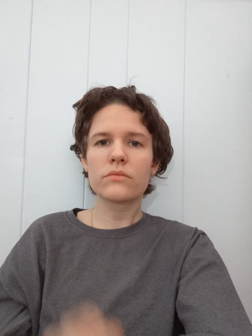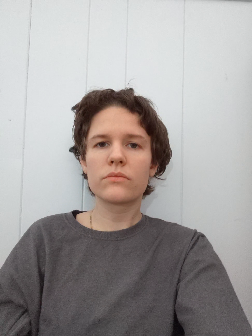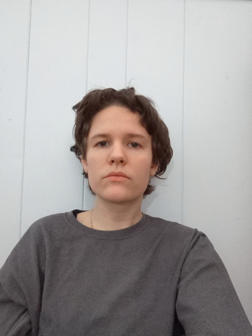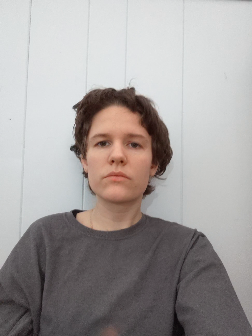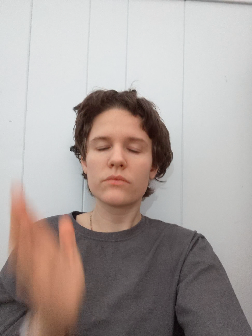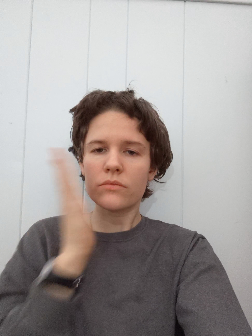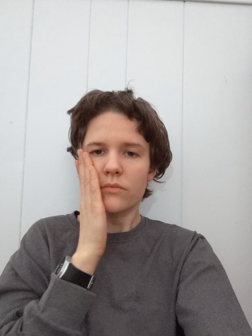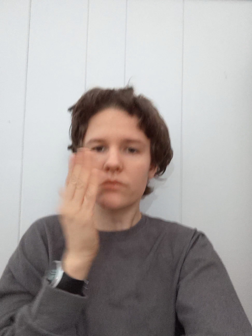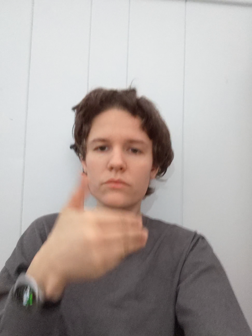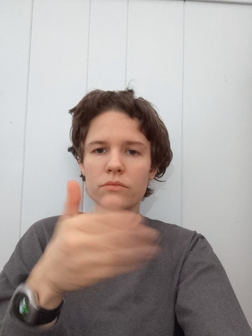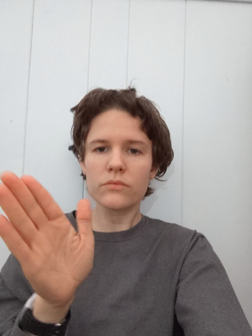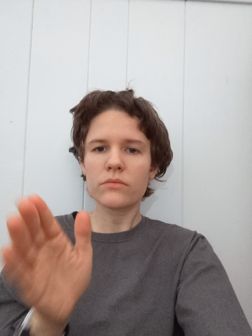bedroom